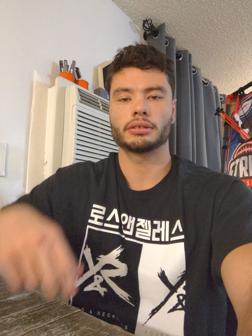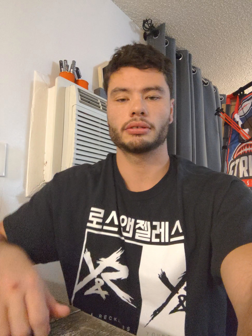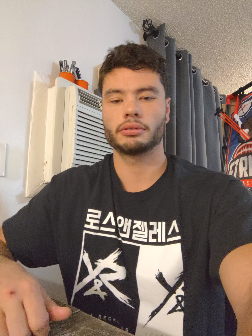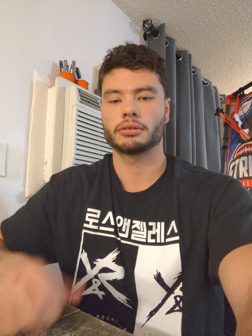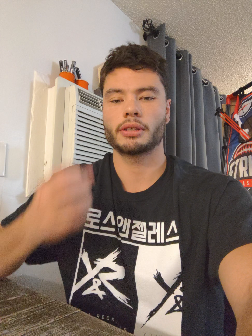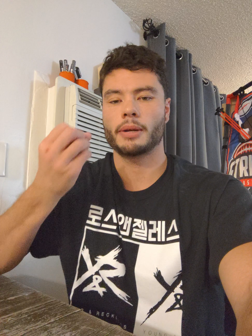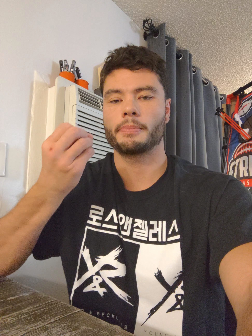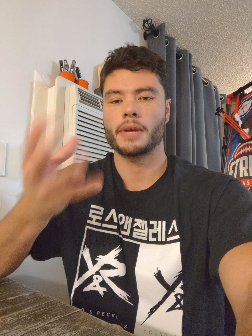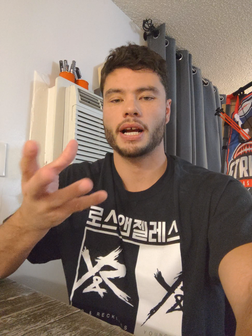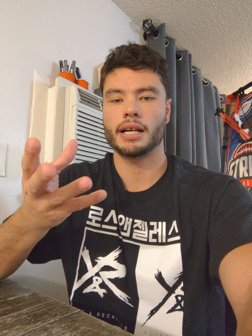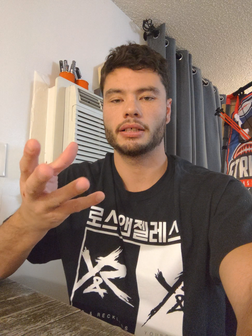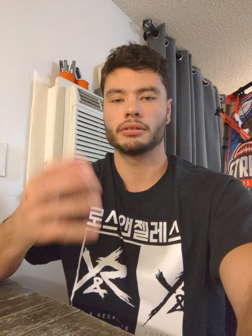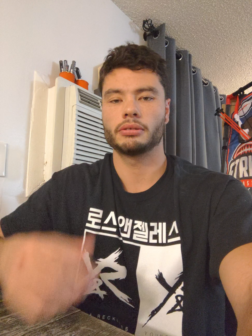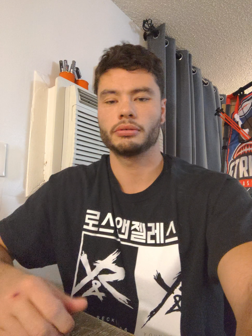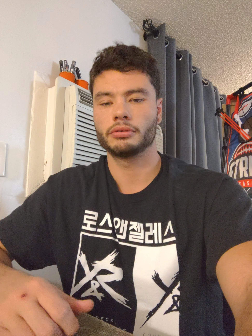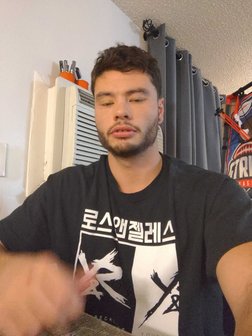many